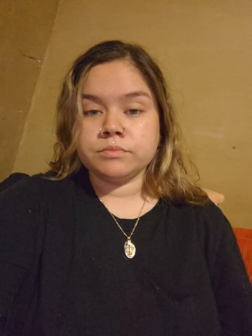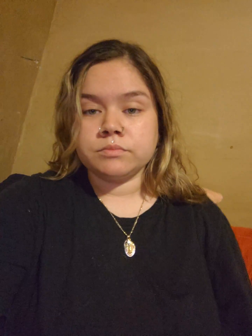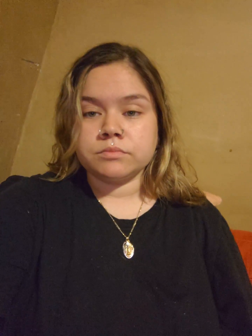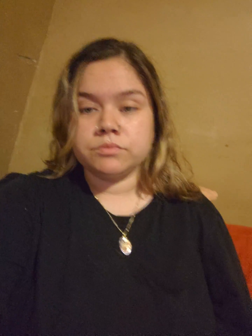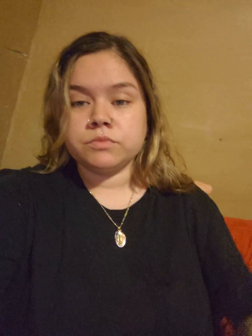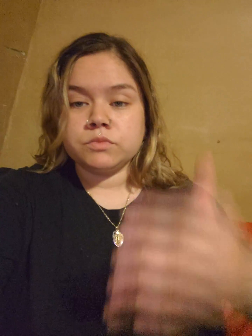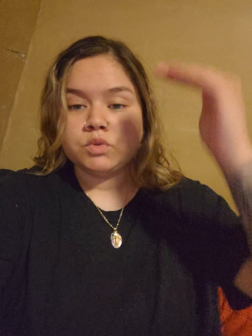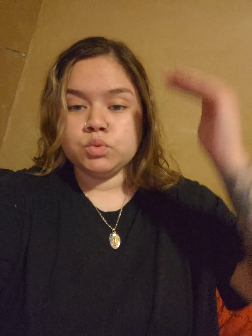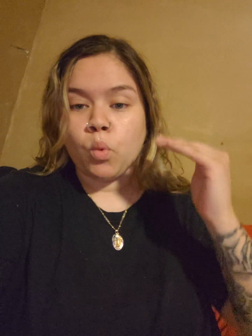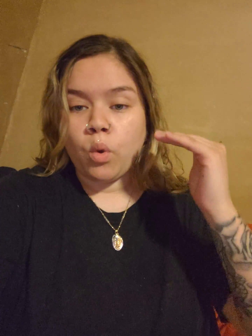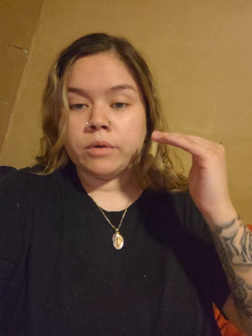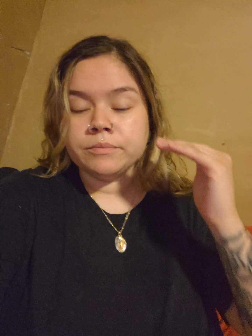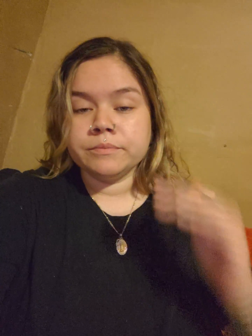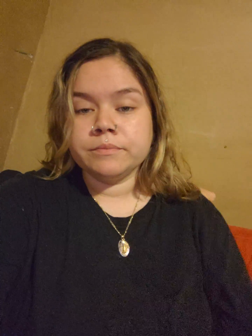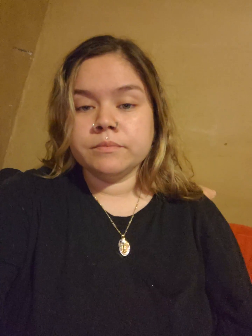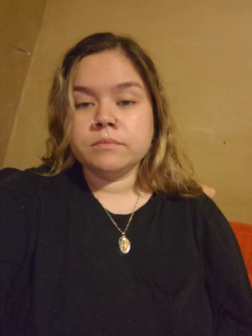short